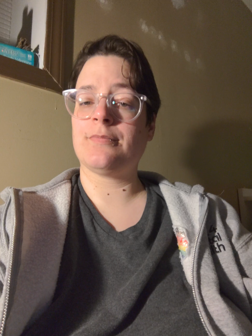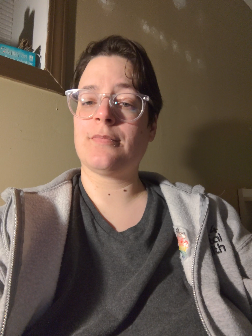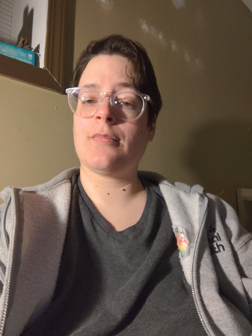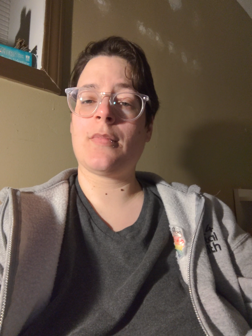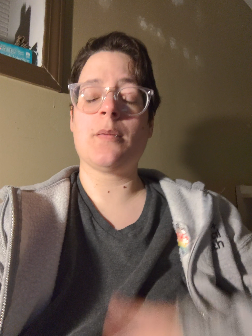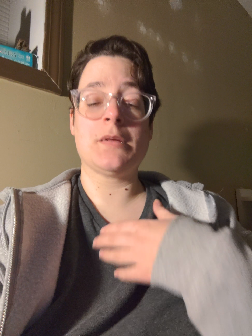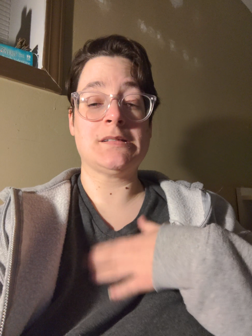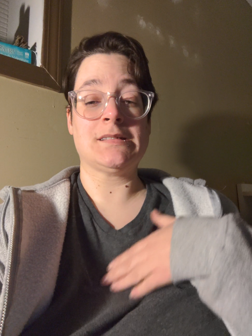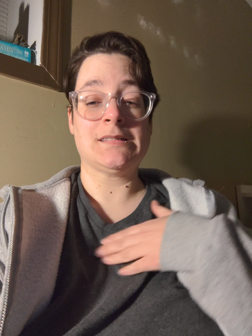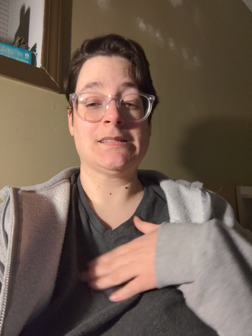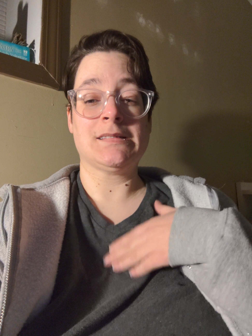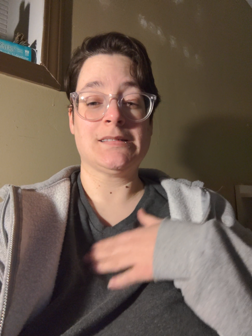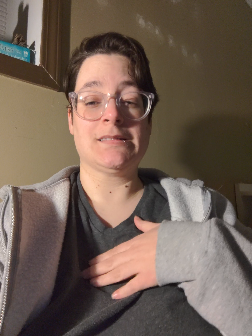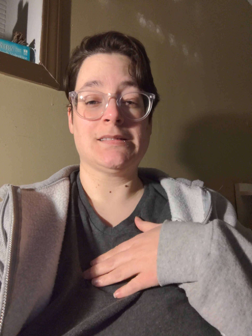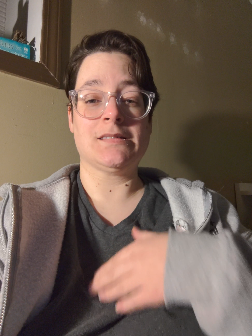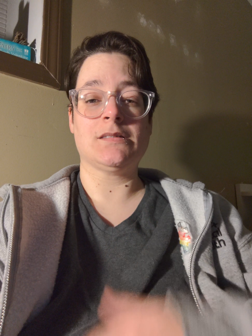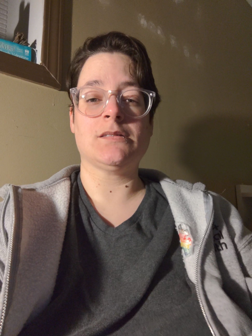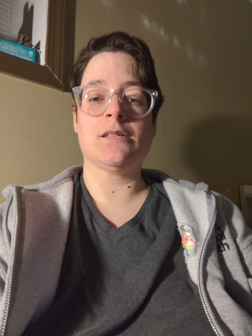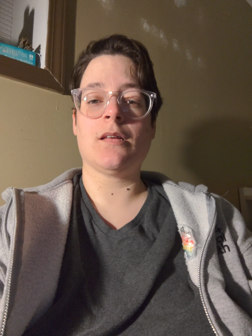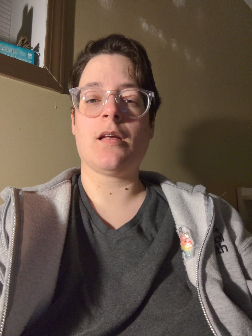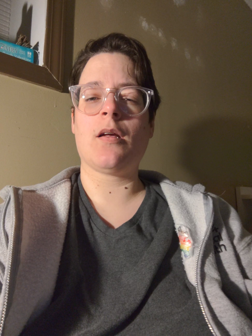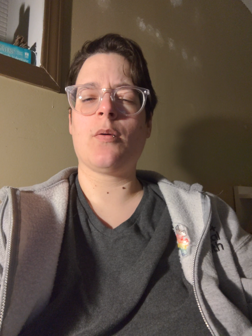please